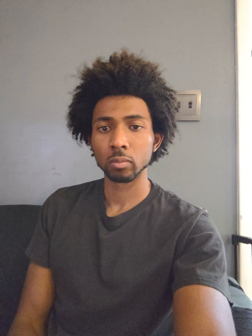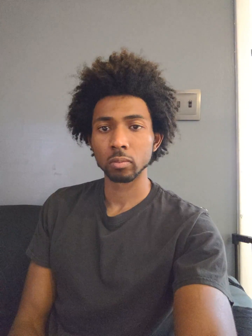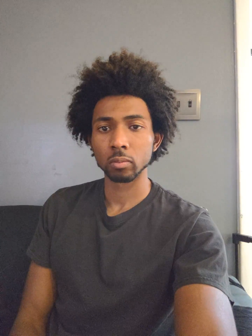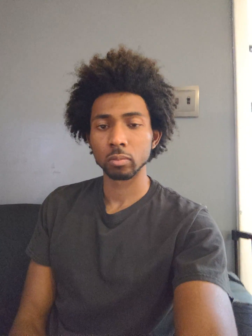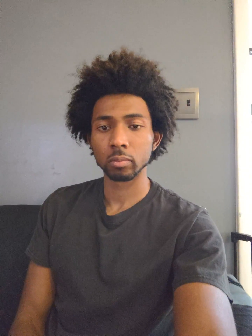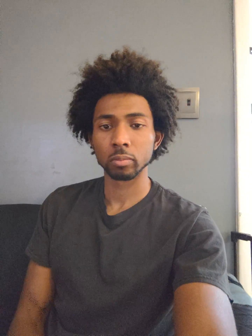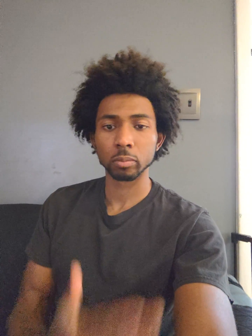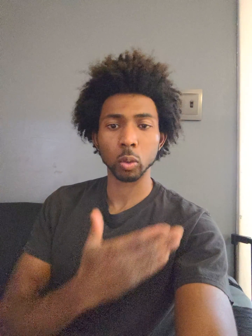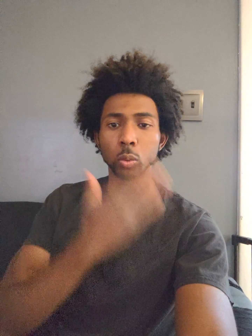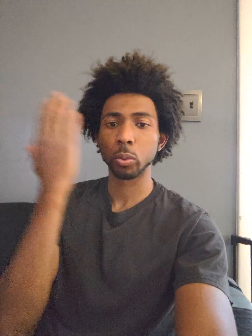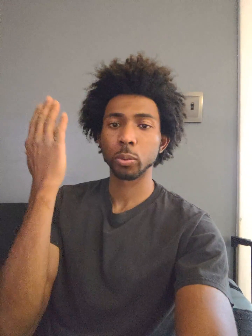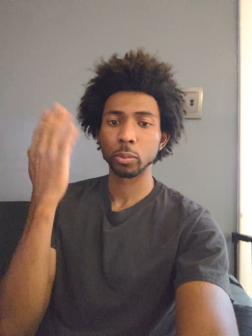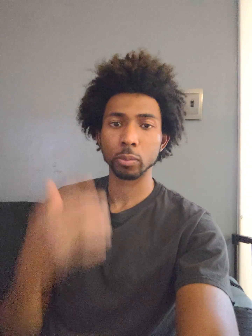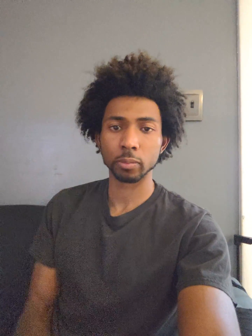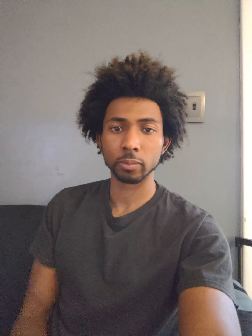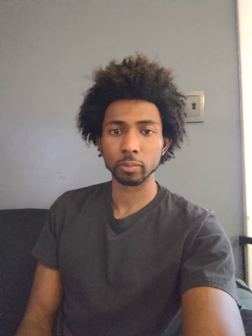all gone